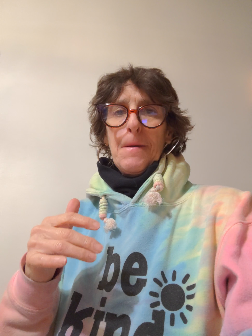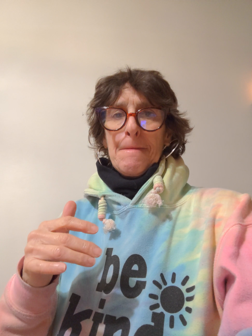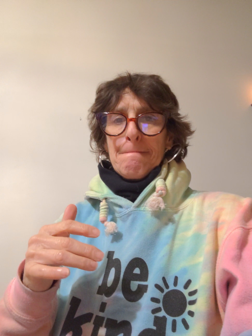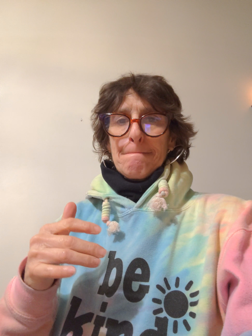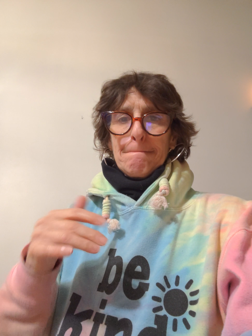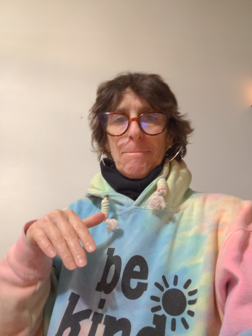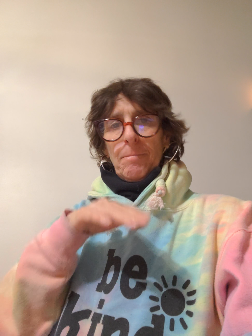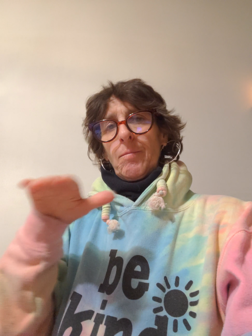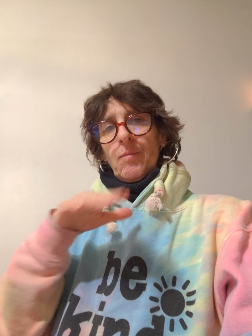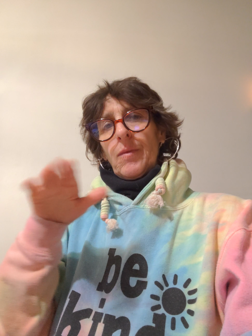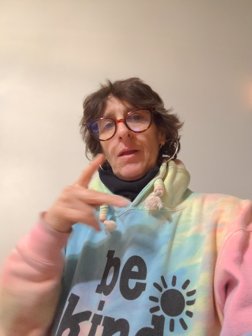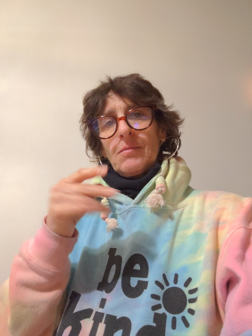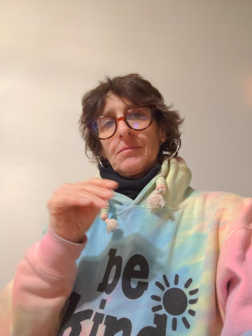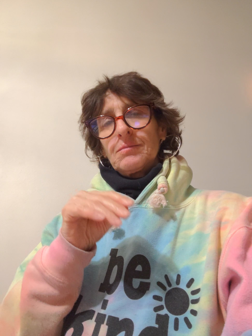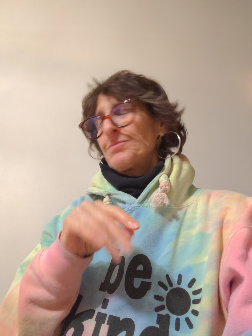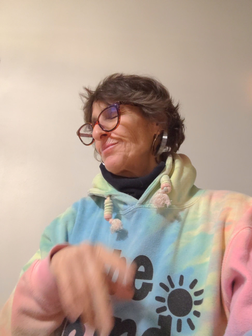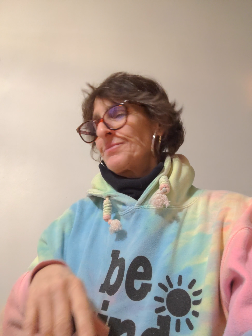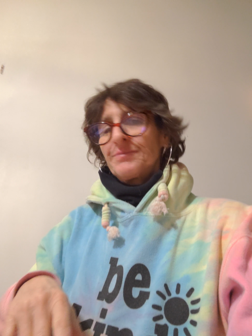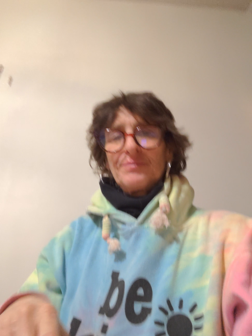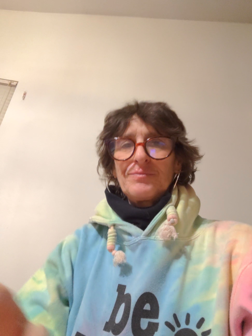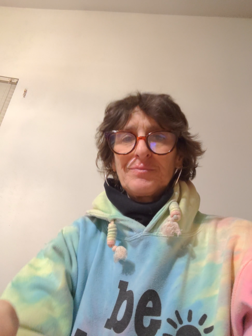pool